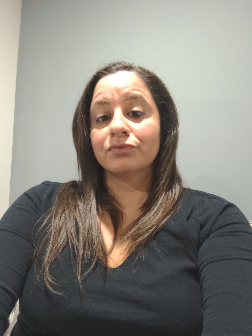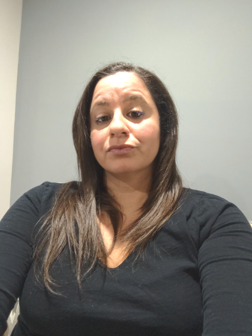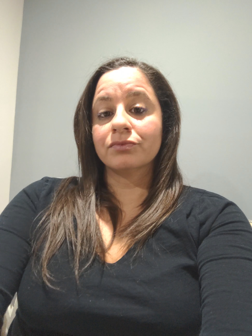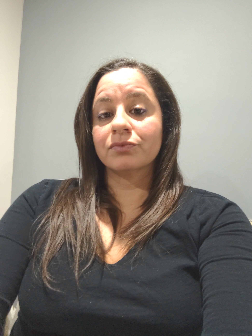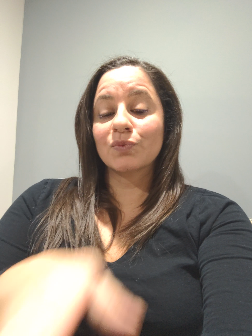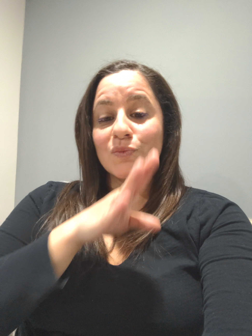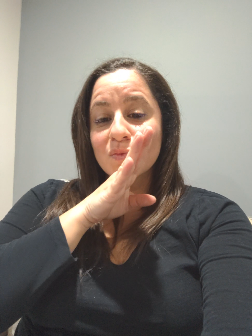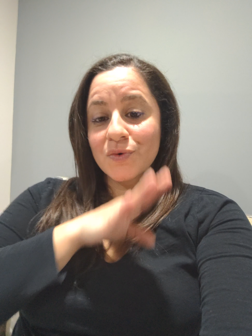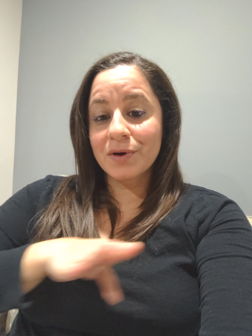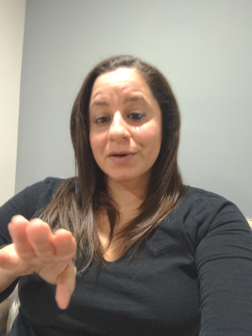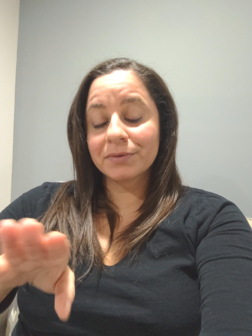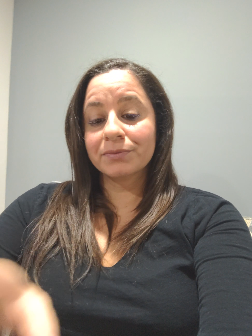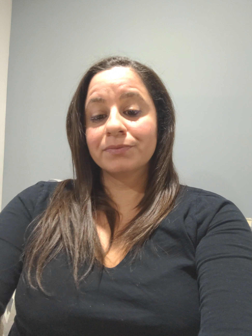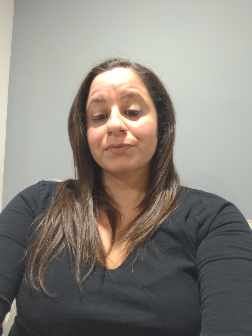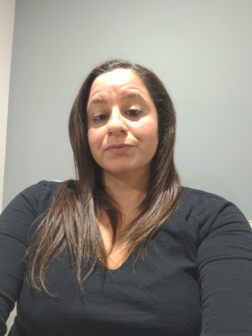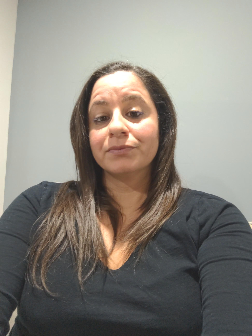quiet